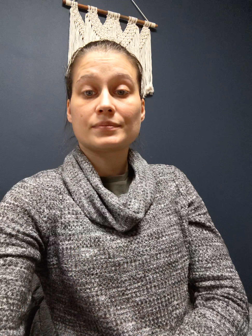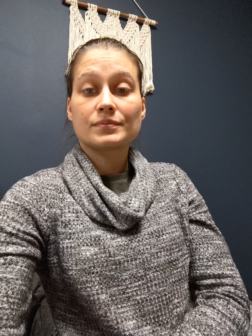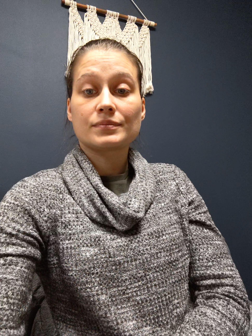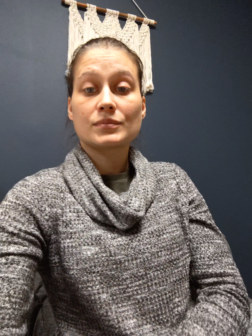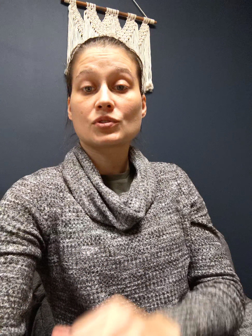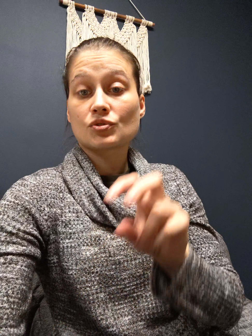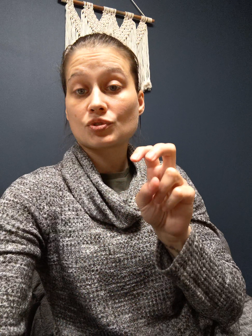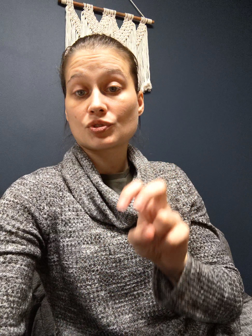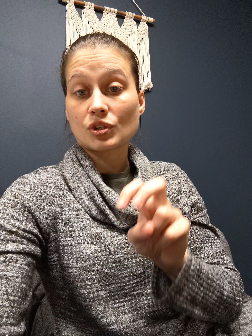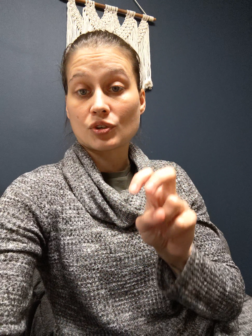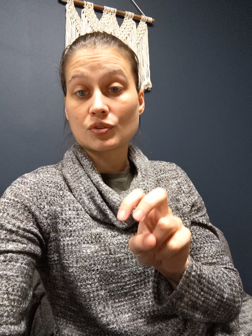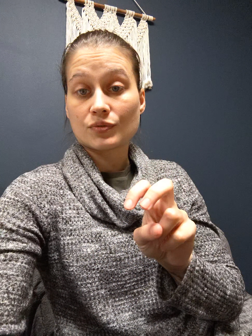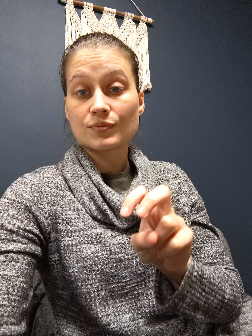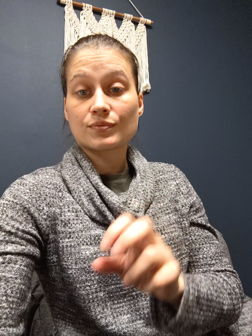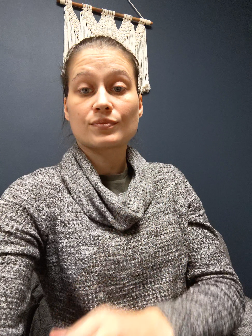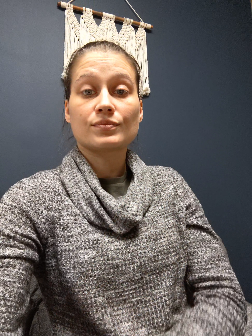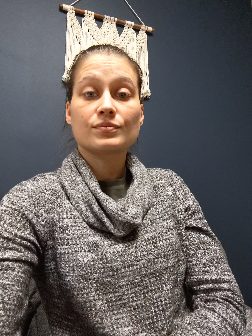chair